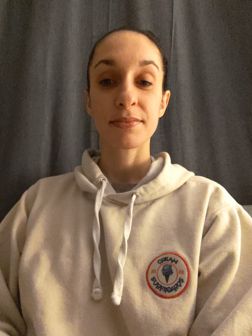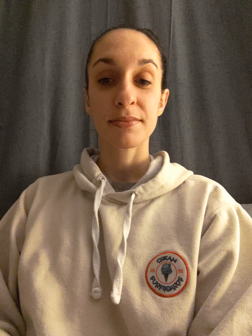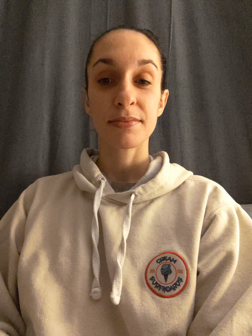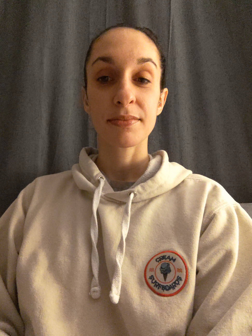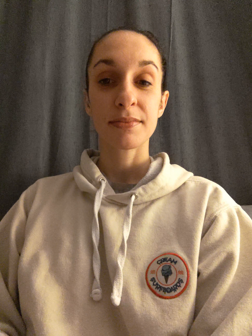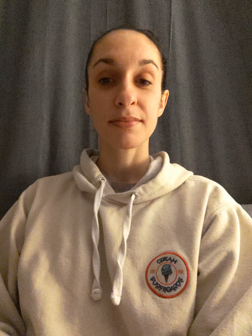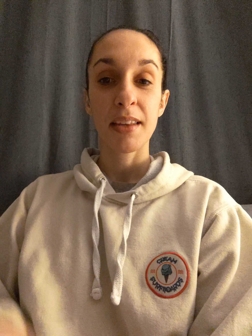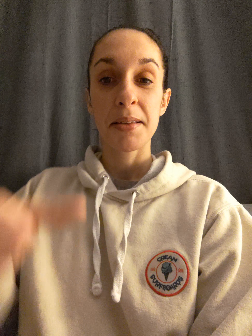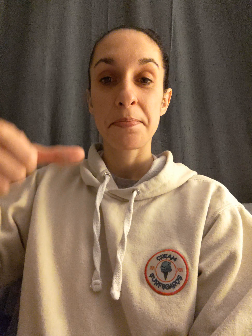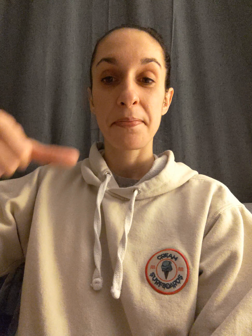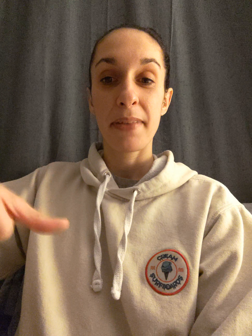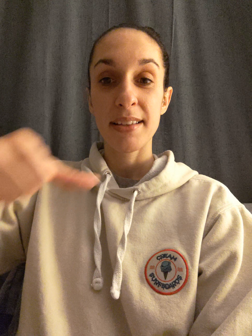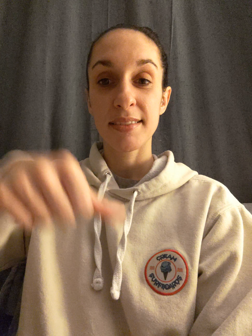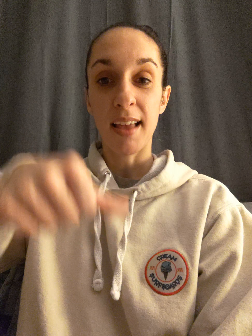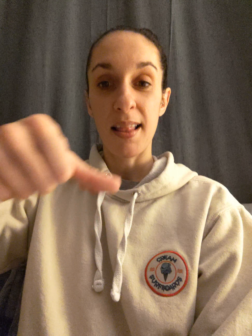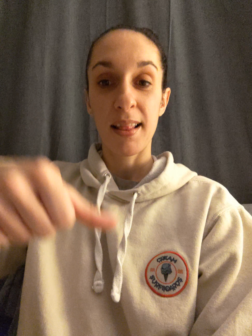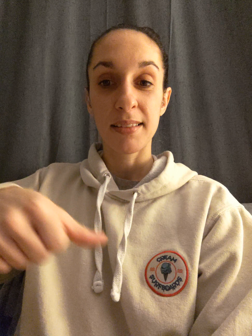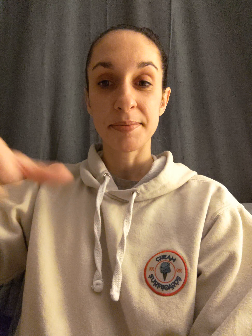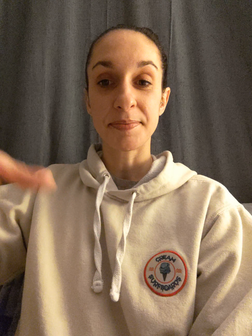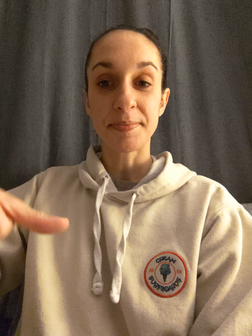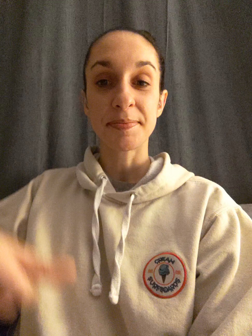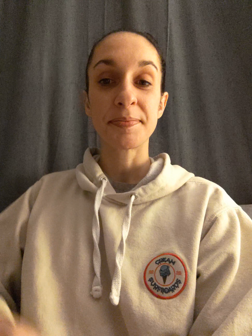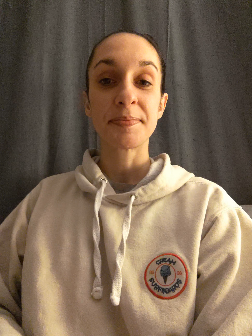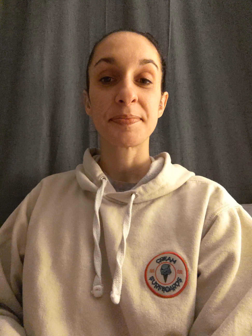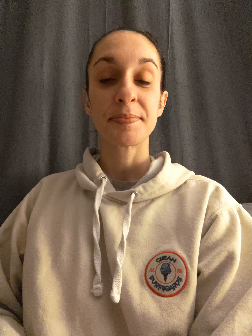puzzle